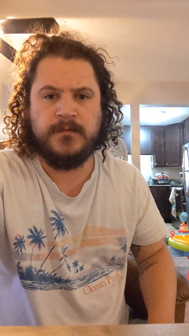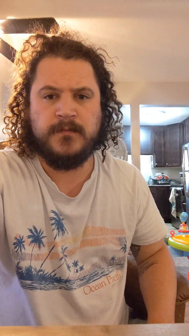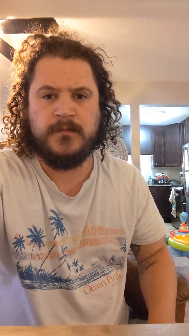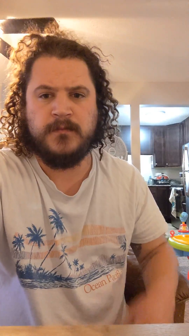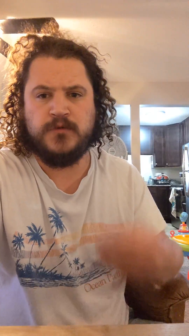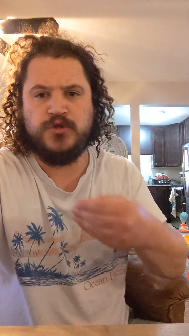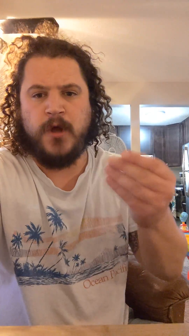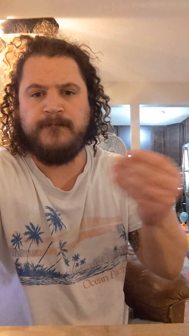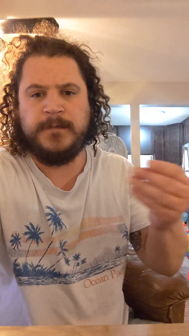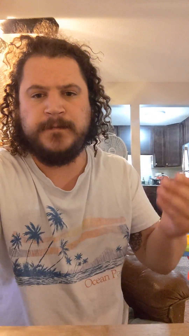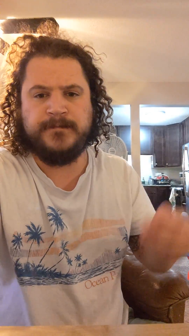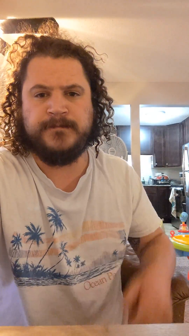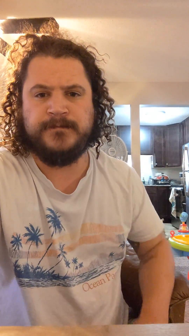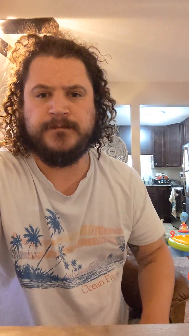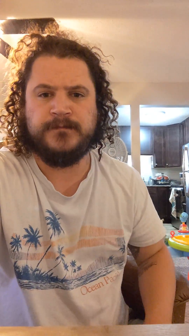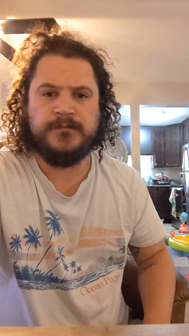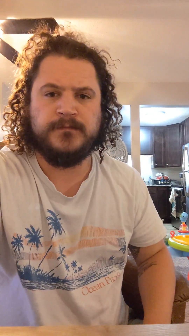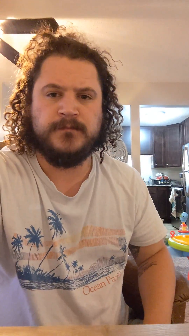shopping